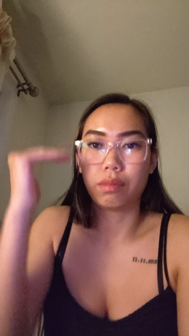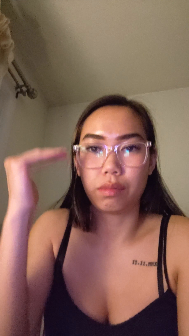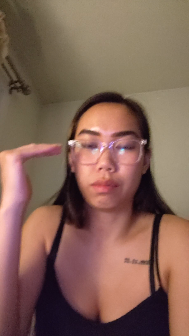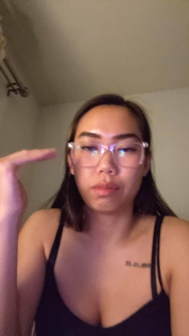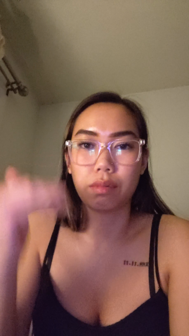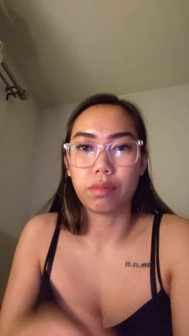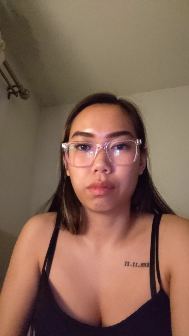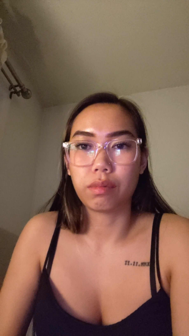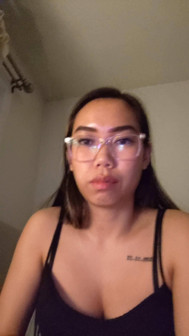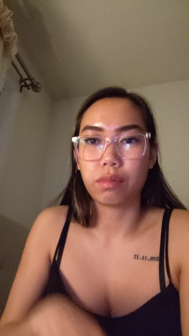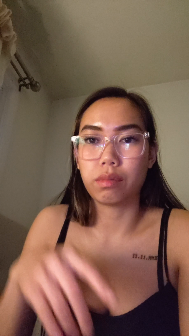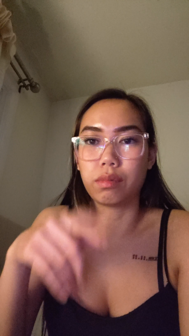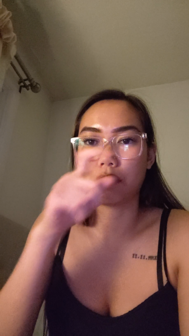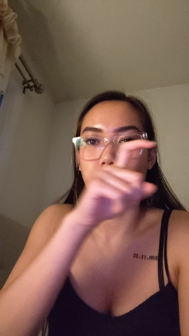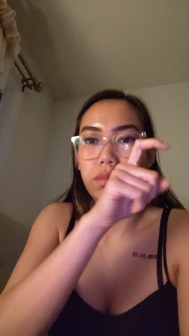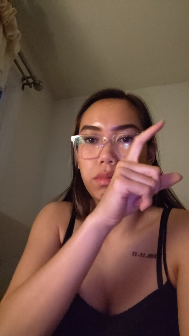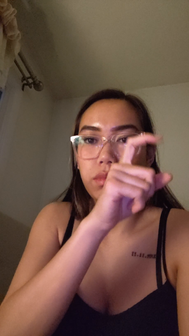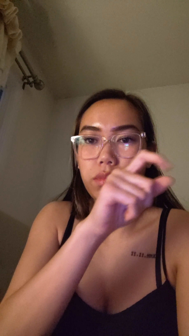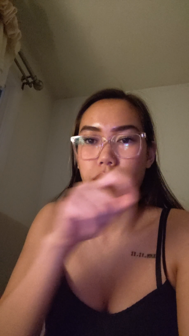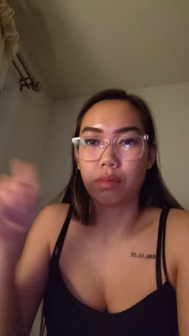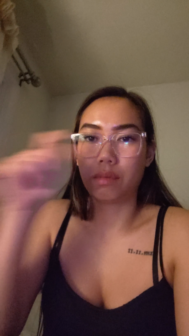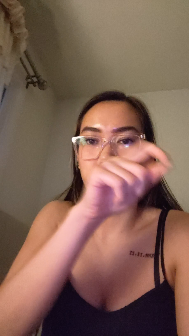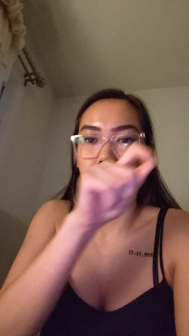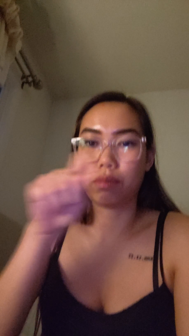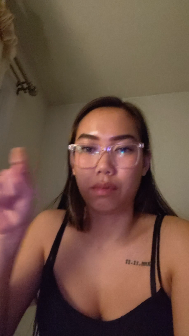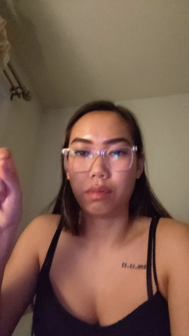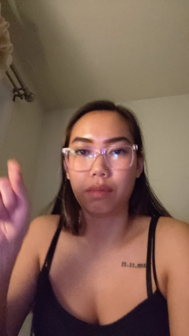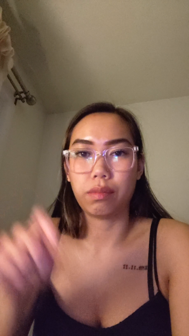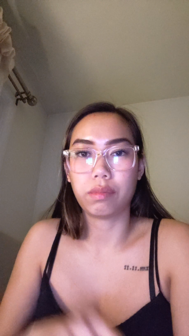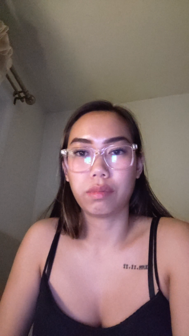peas